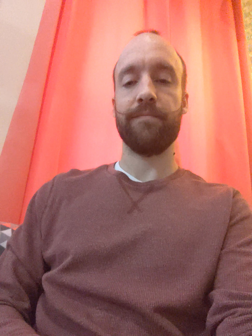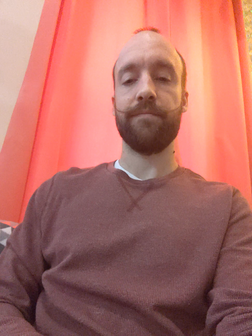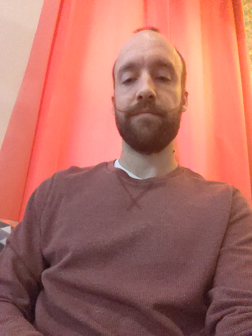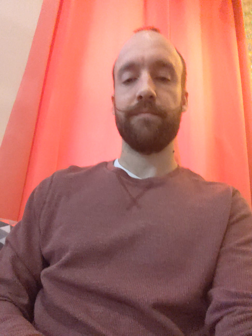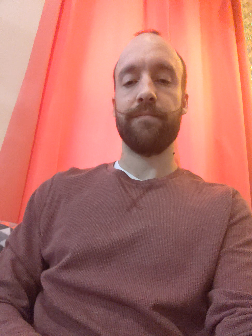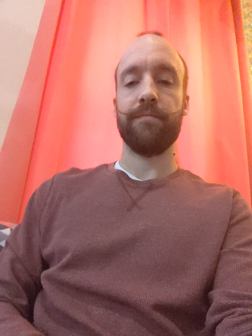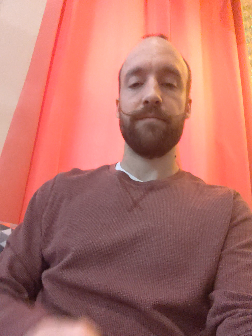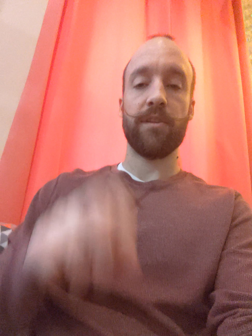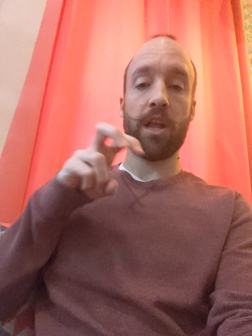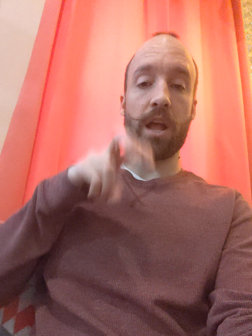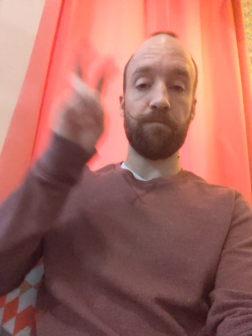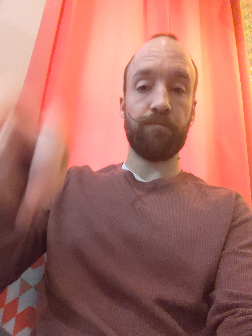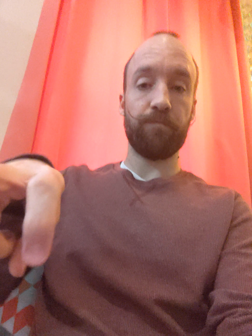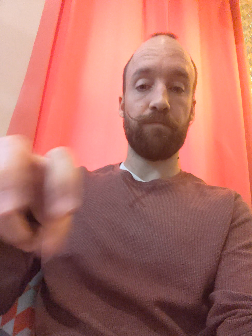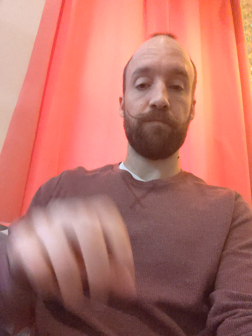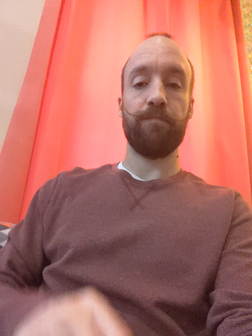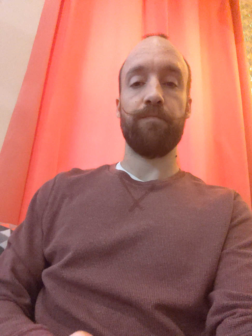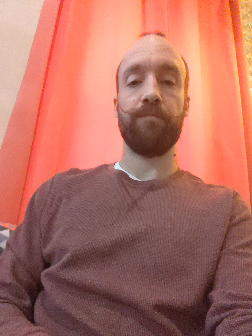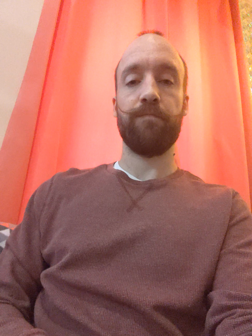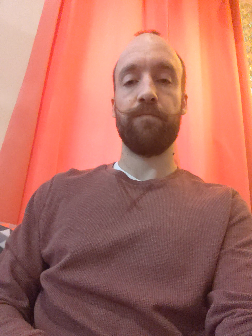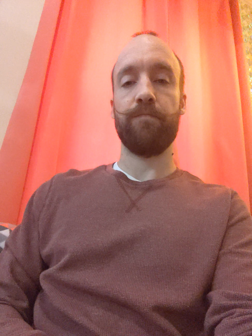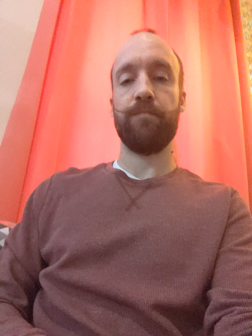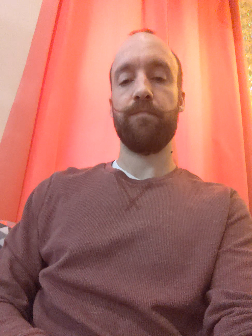jump